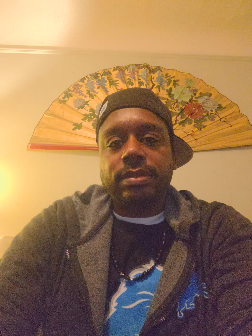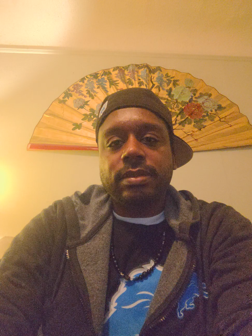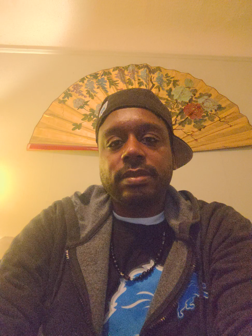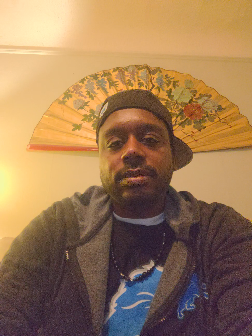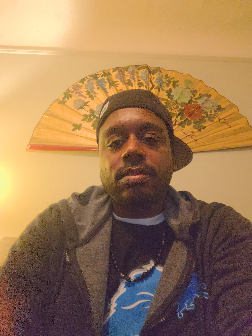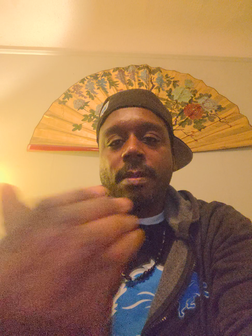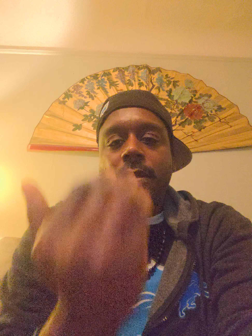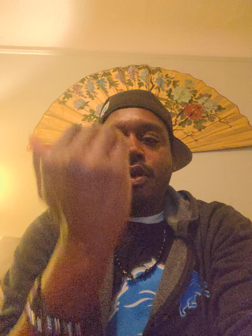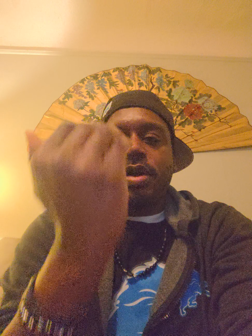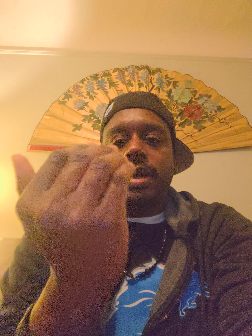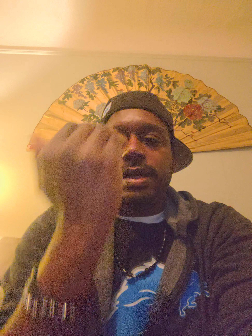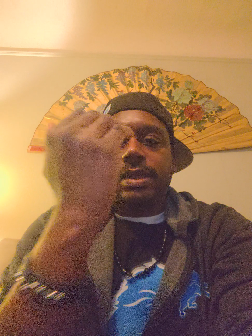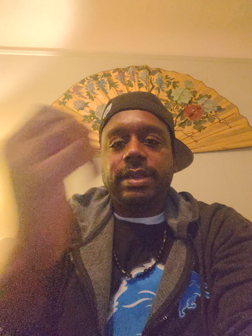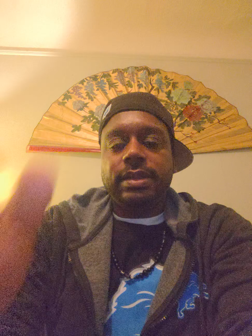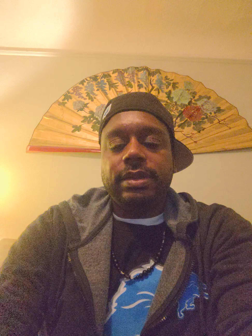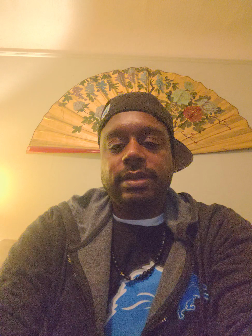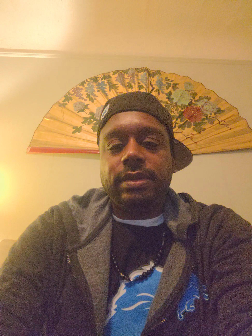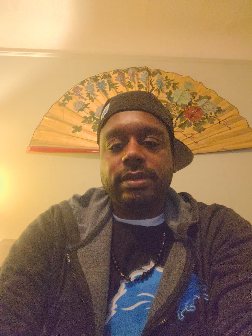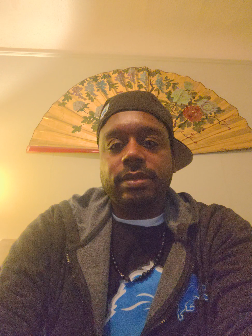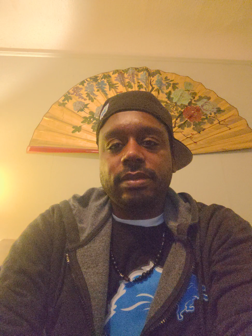morning